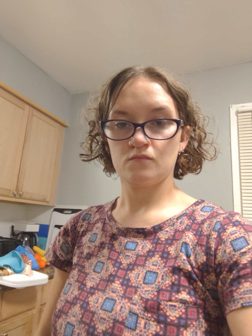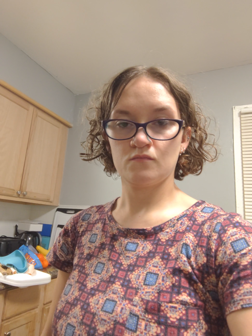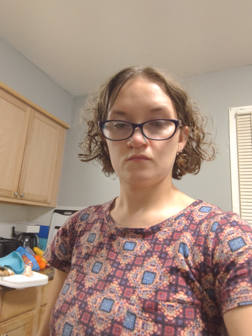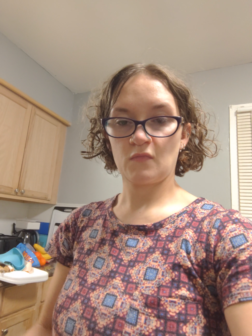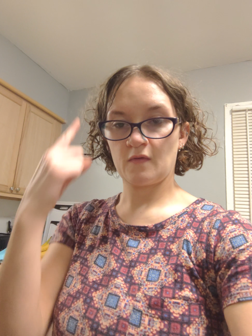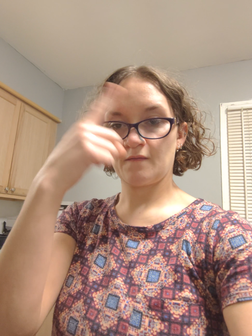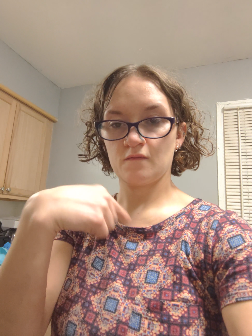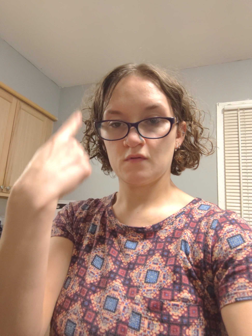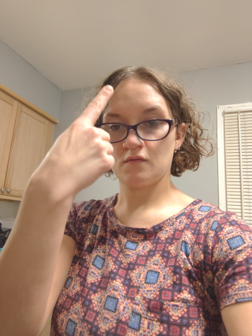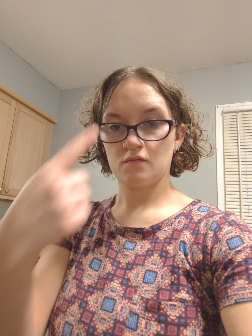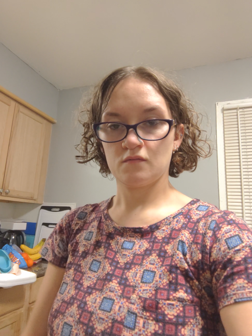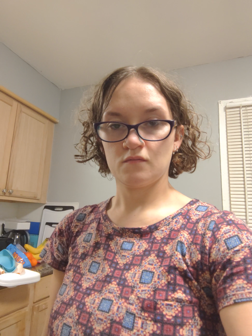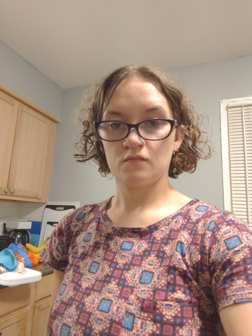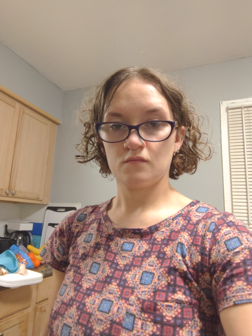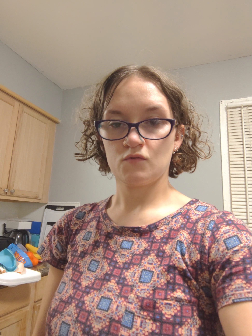face